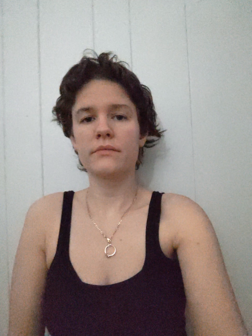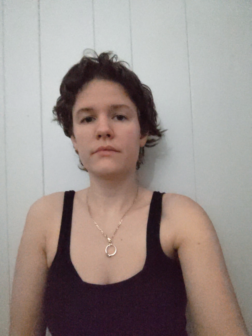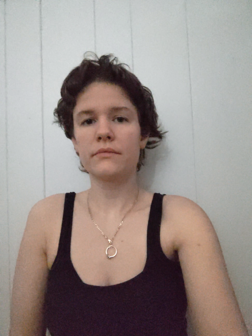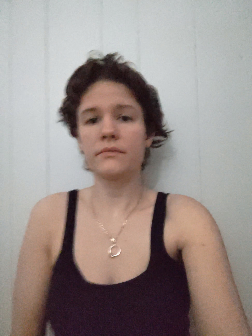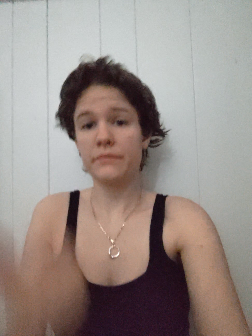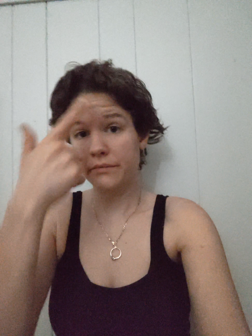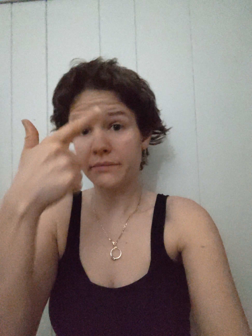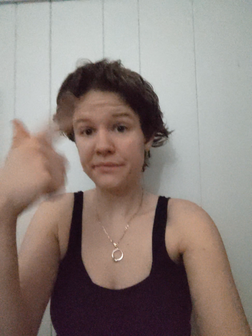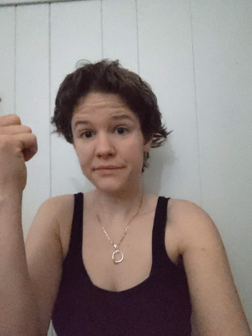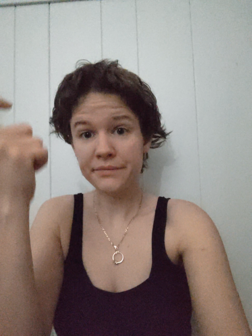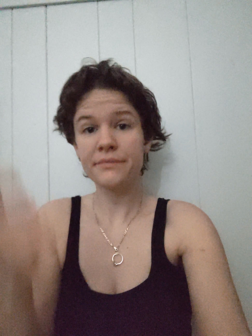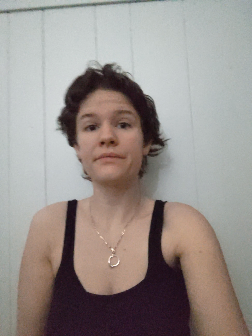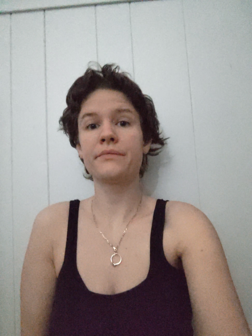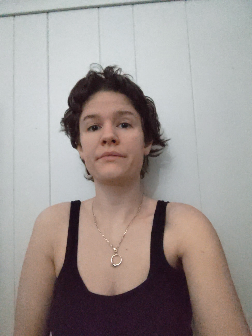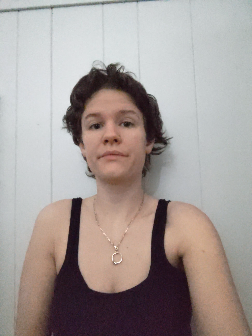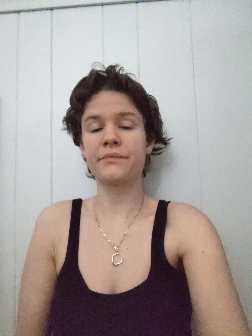because